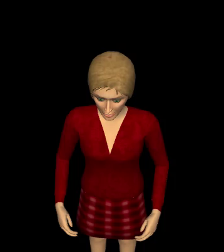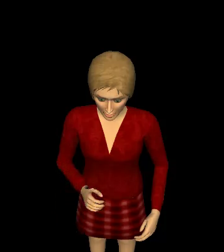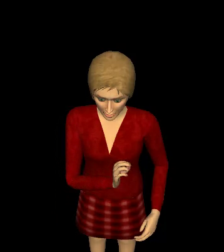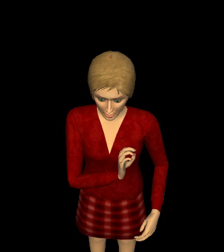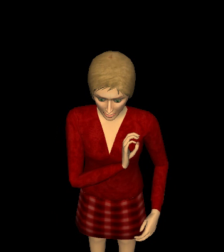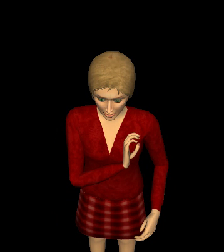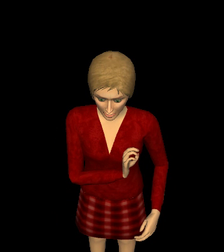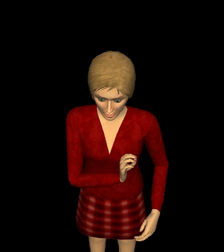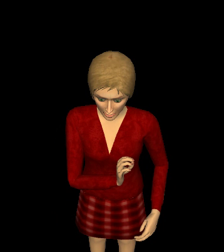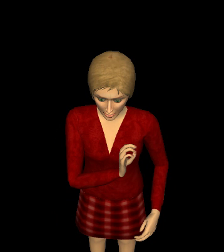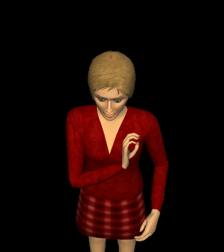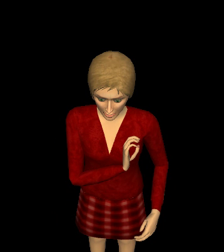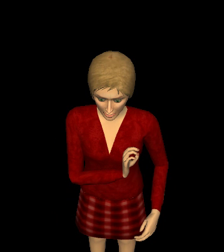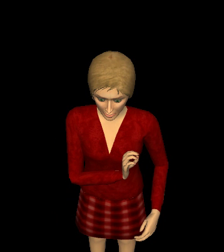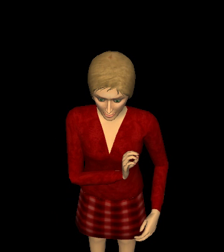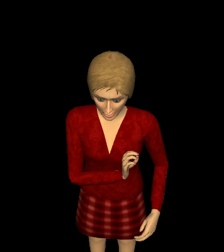يحاول